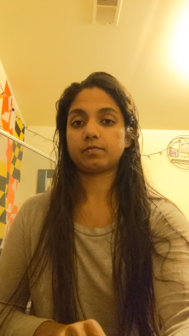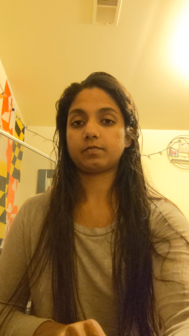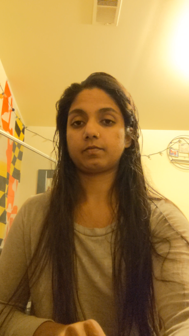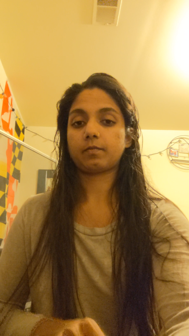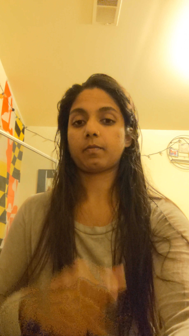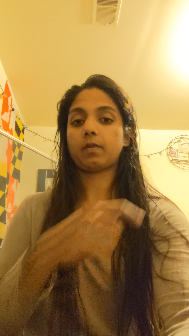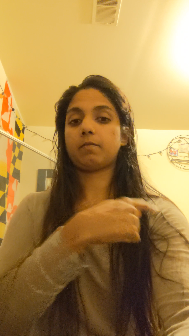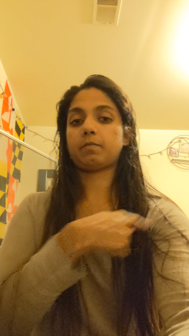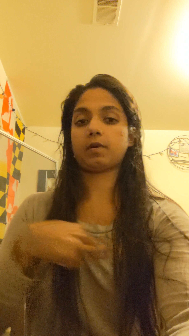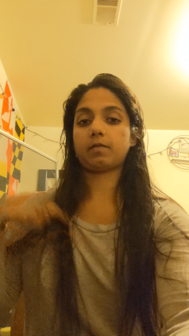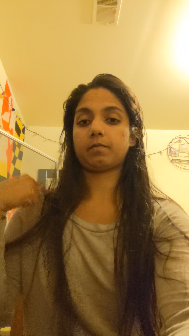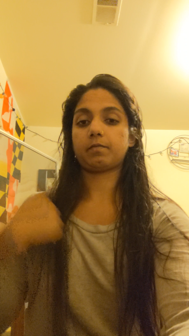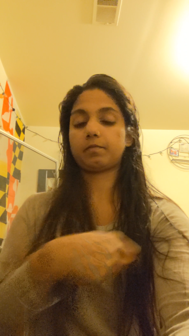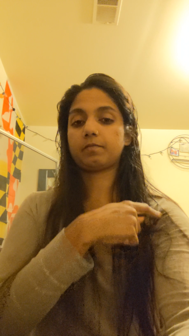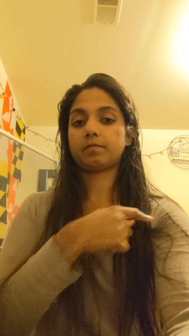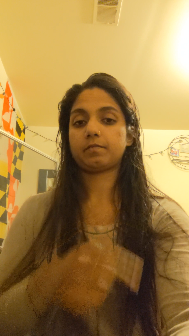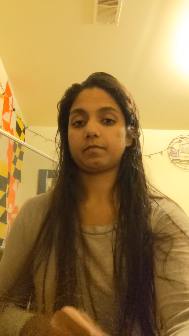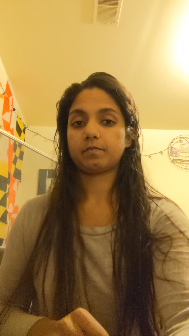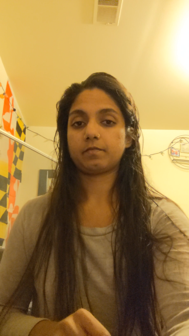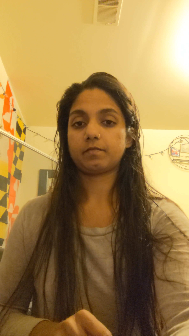bib